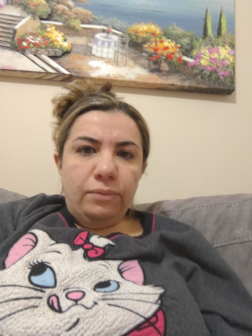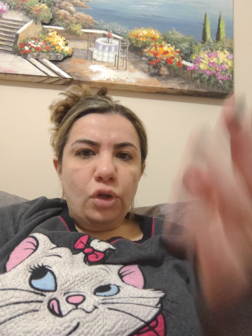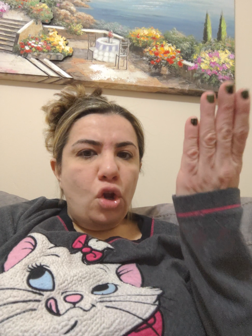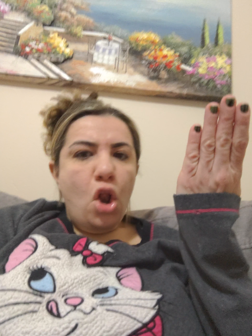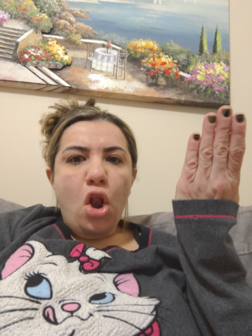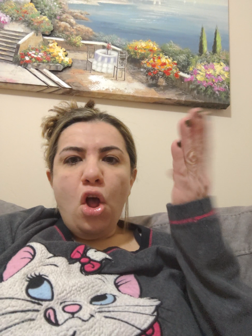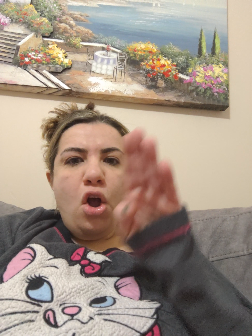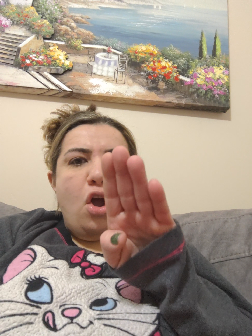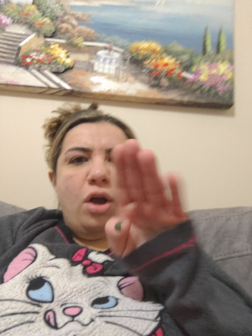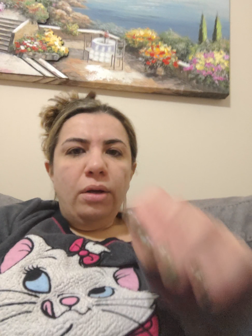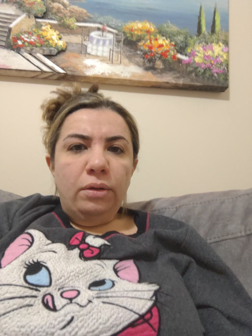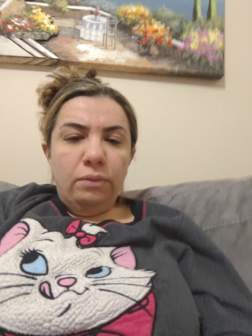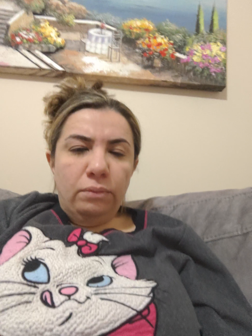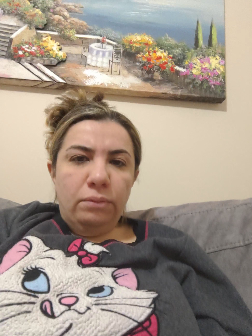close